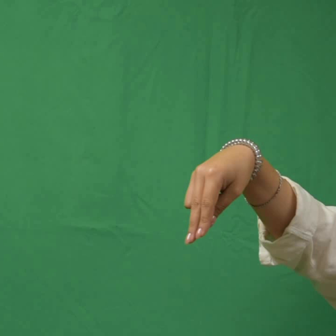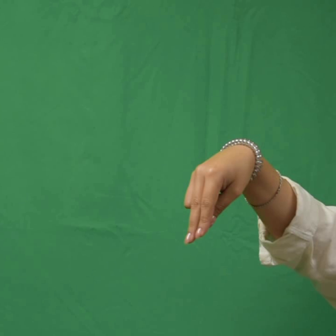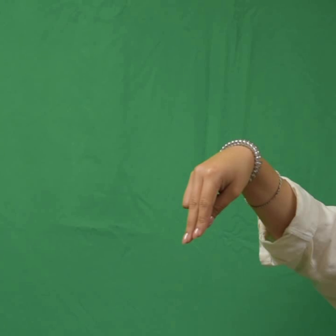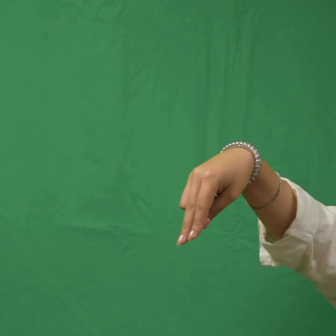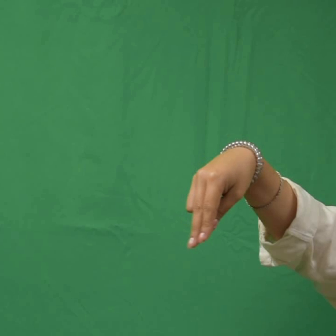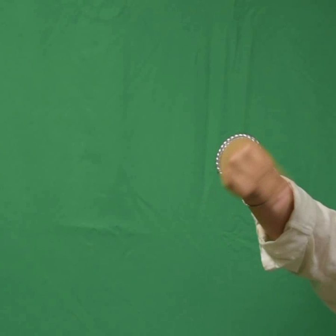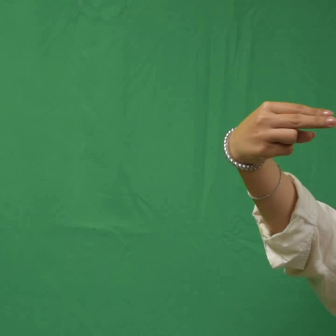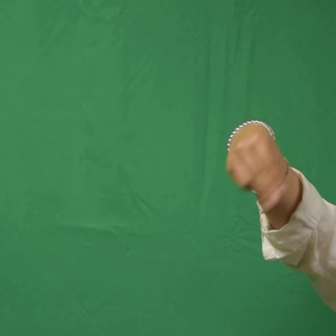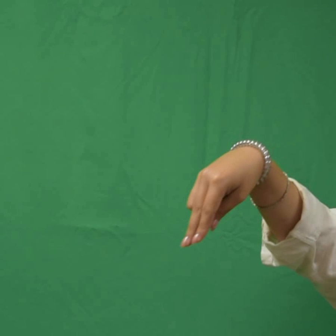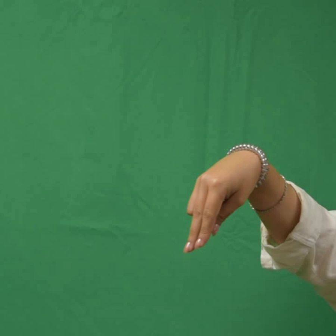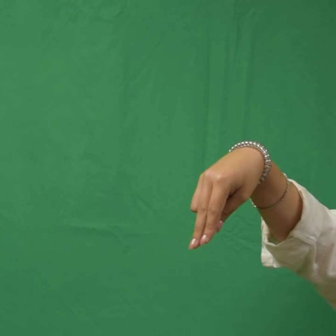Ñ